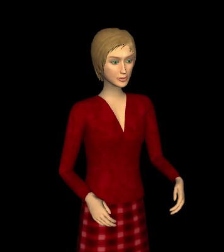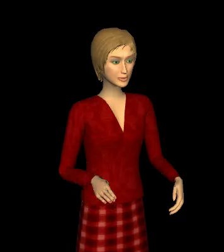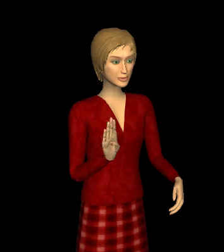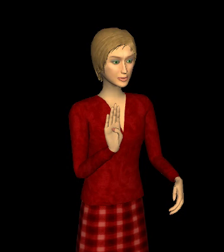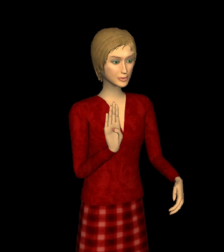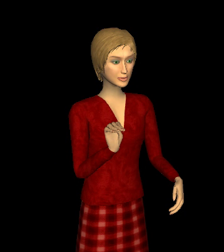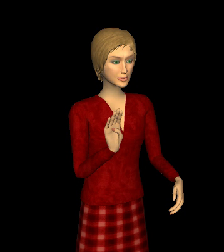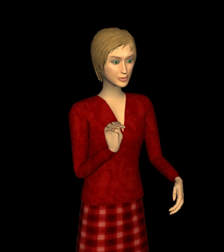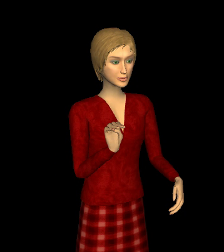أزرق